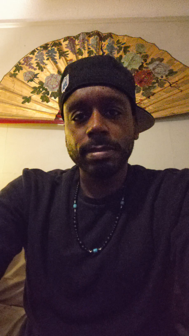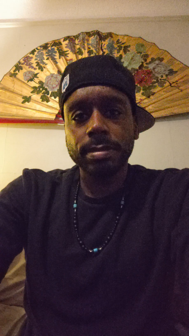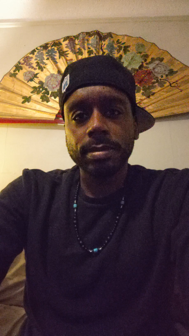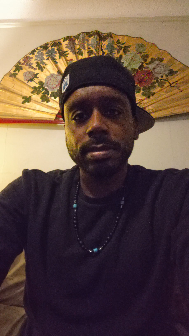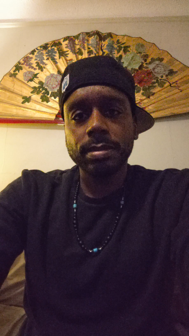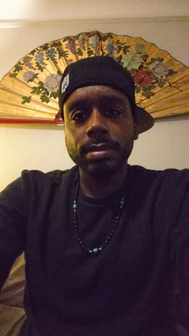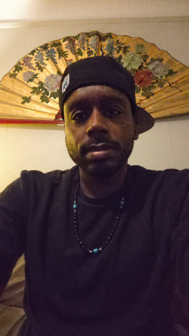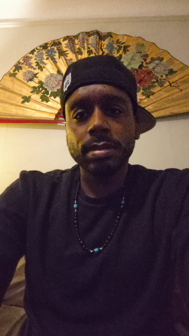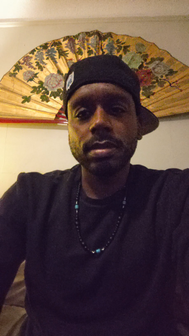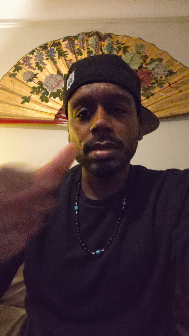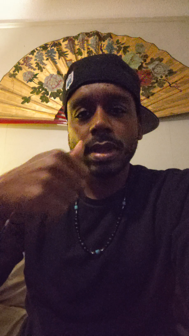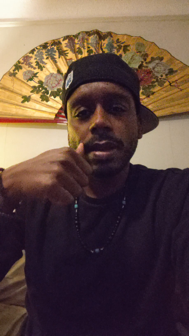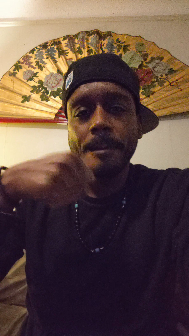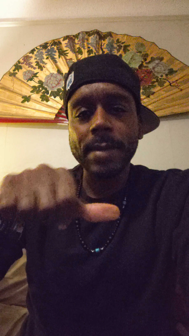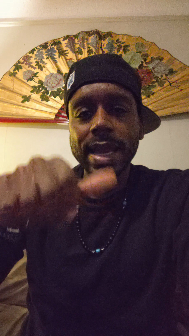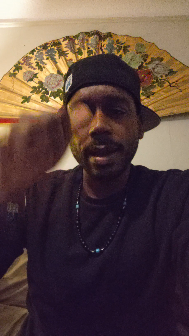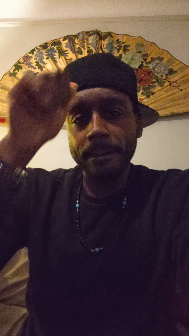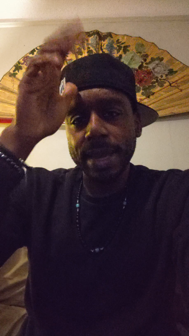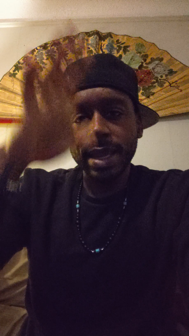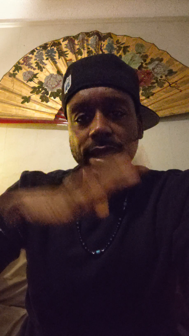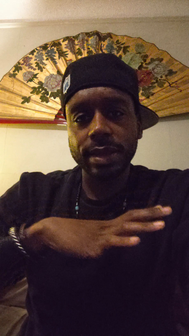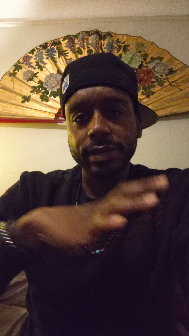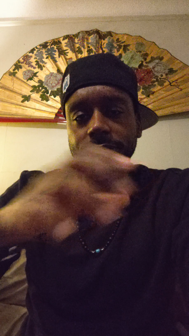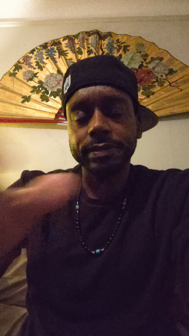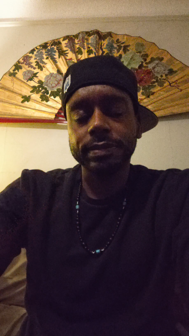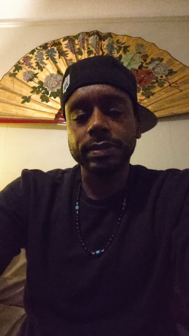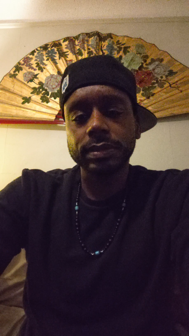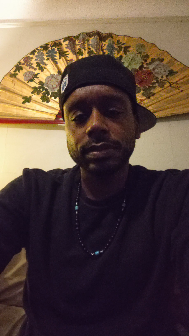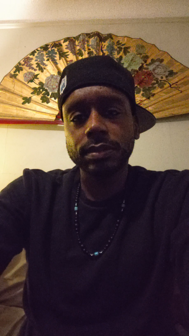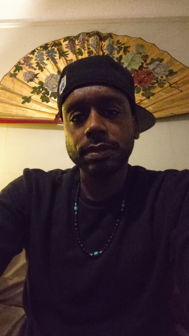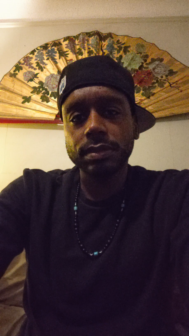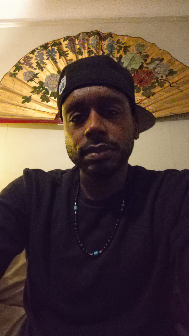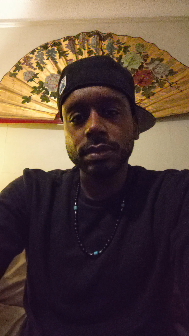mailman